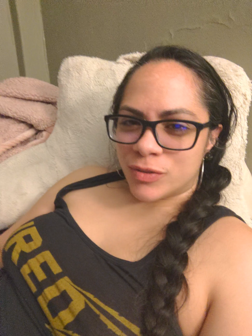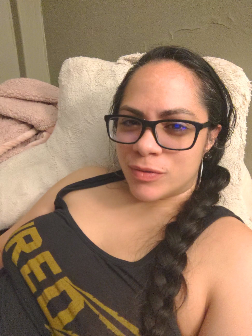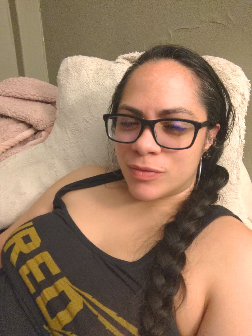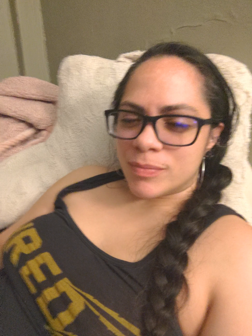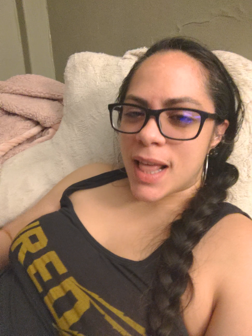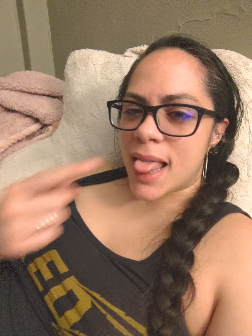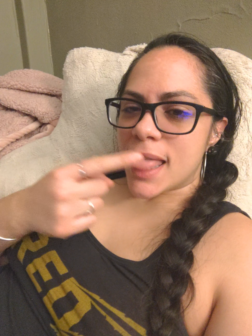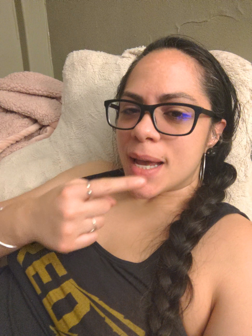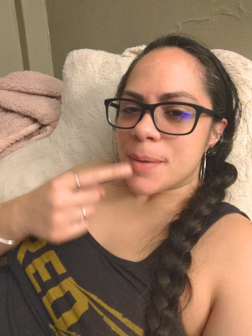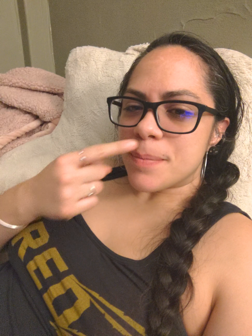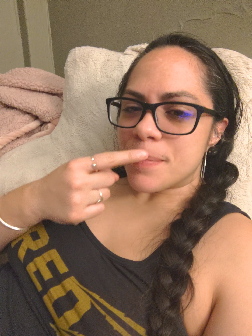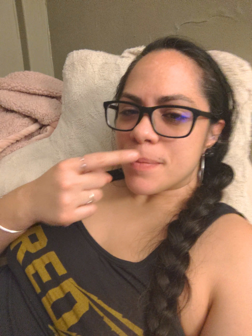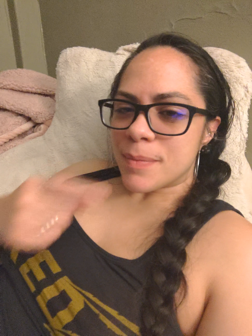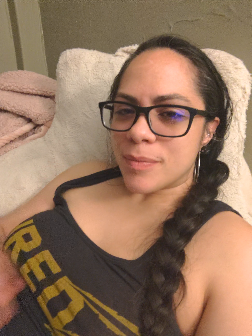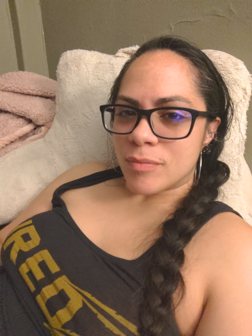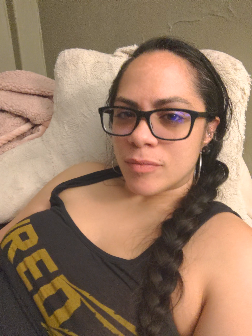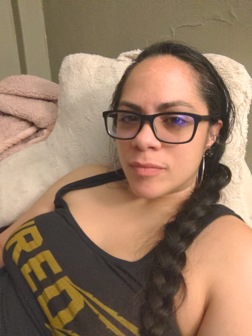lips